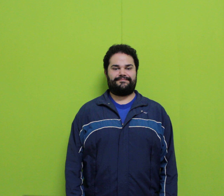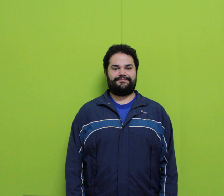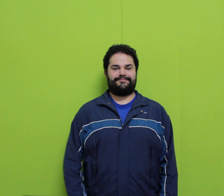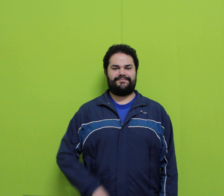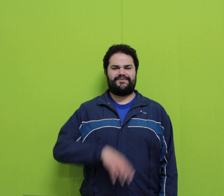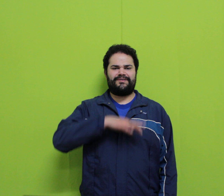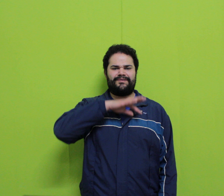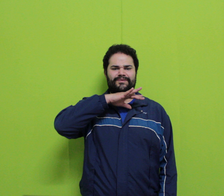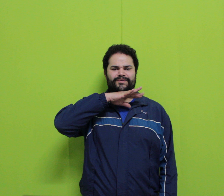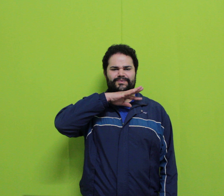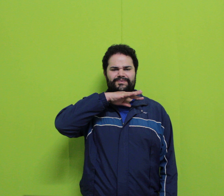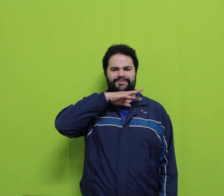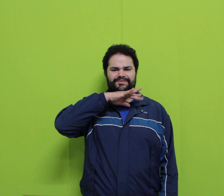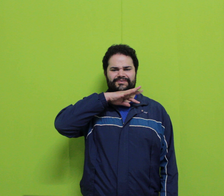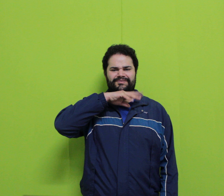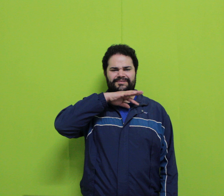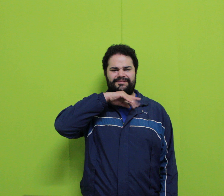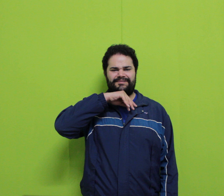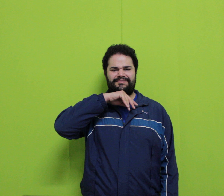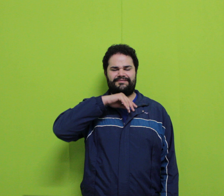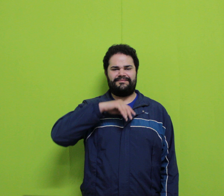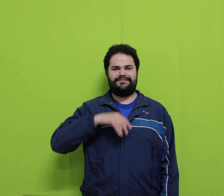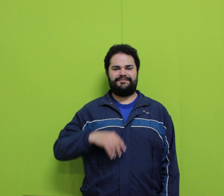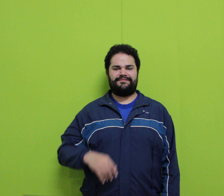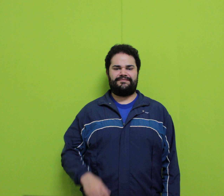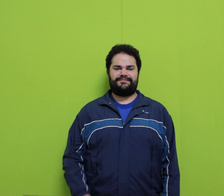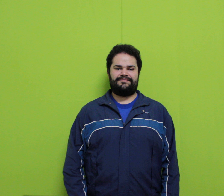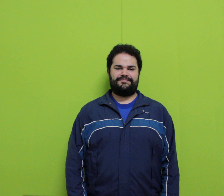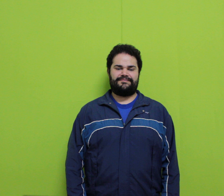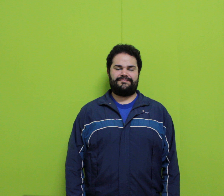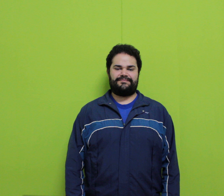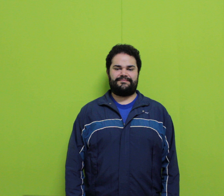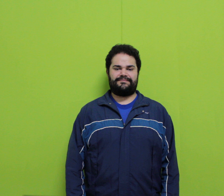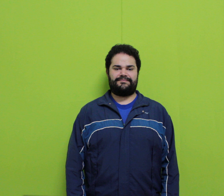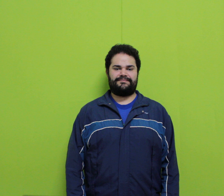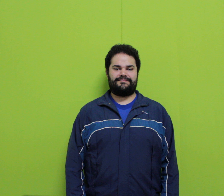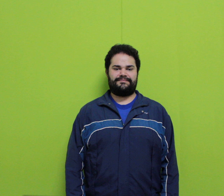ruim